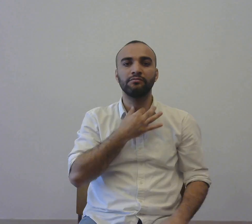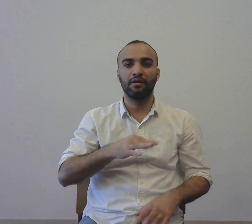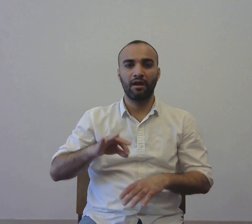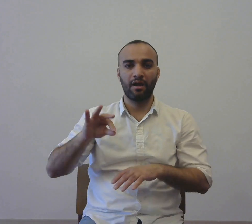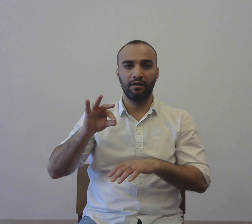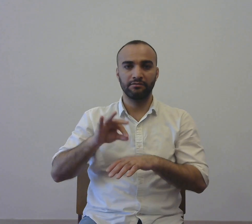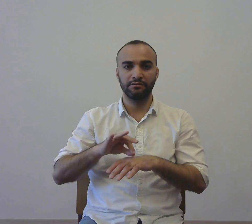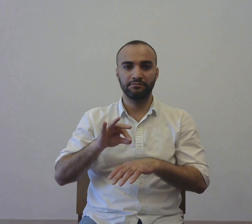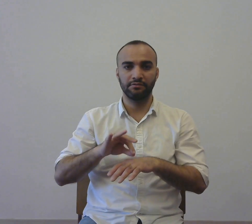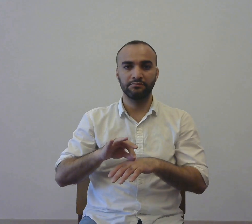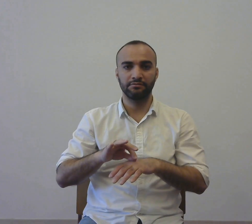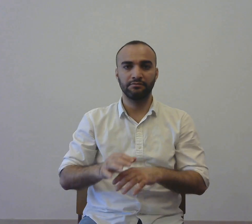ağrımaq